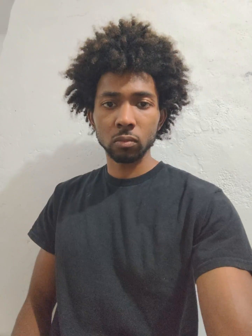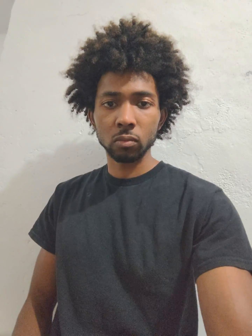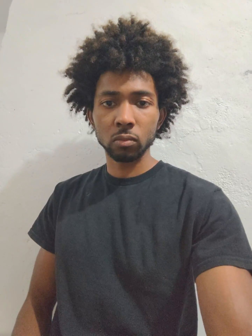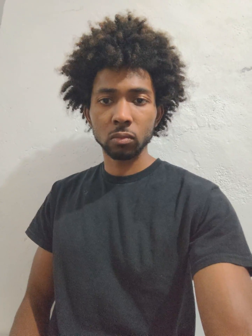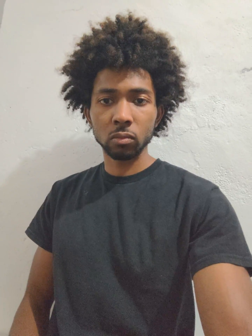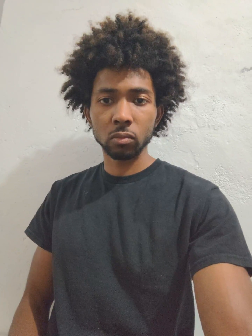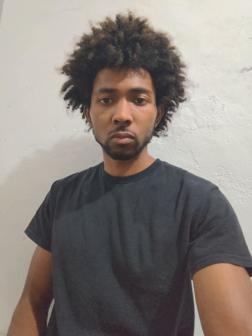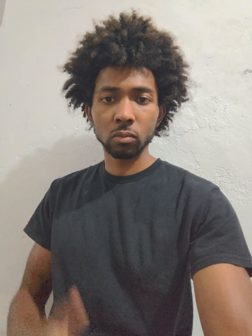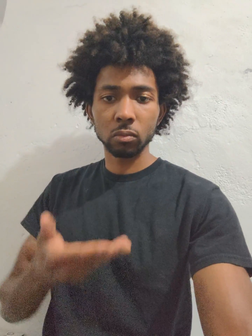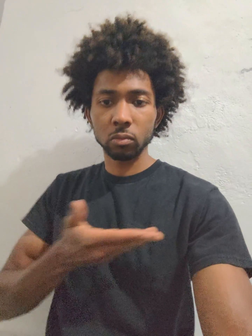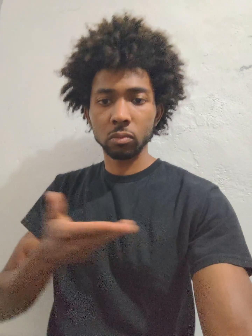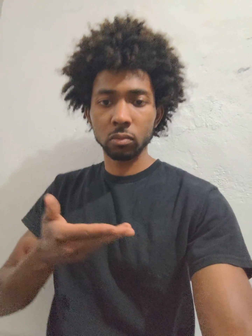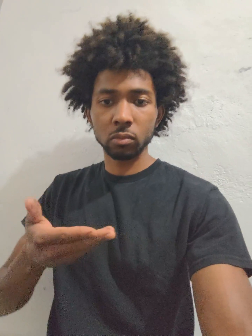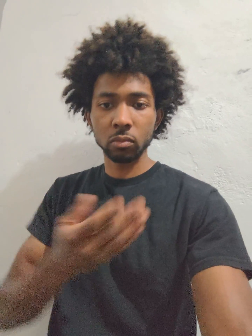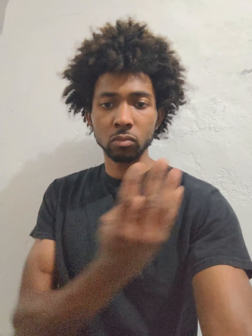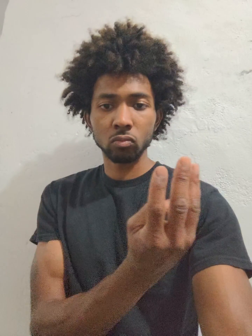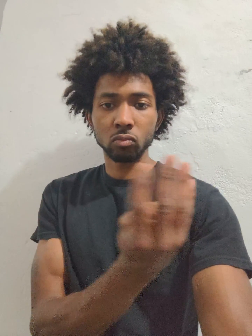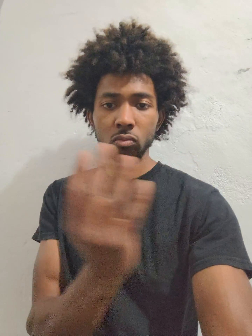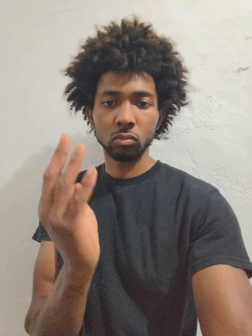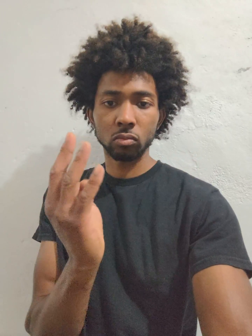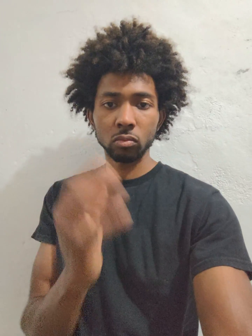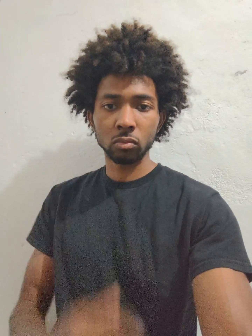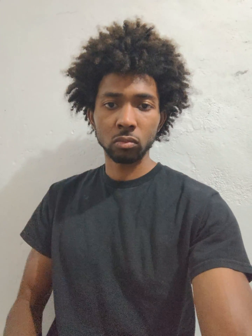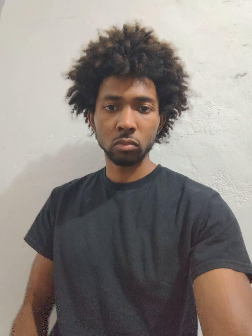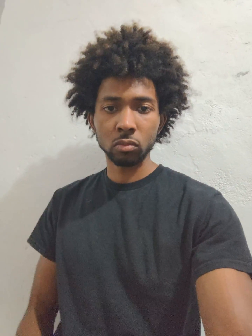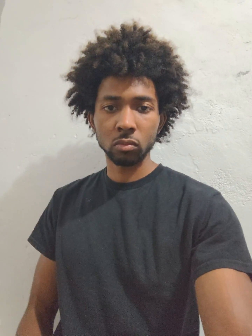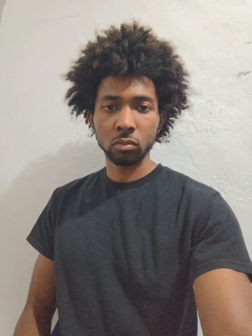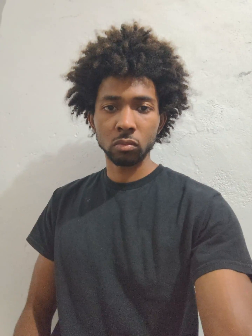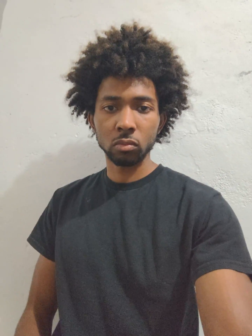crib